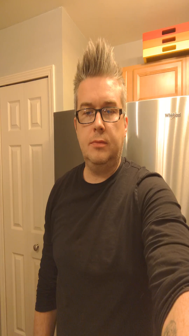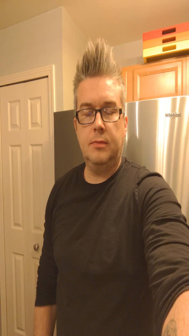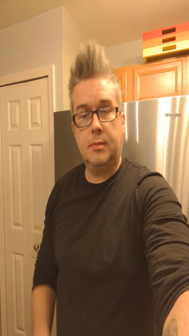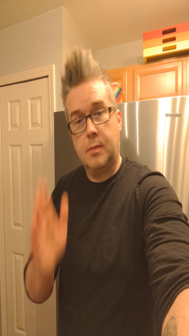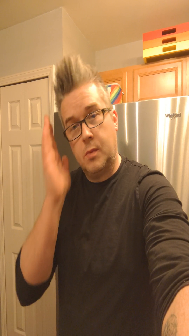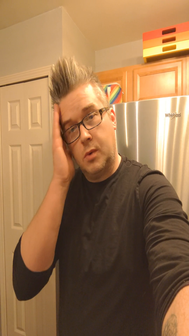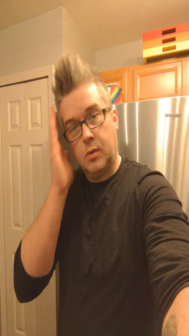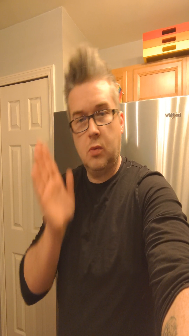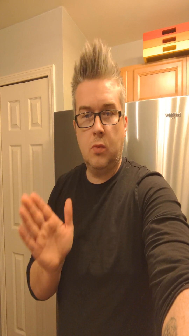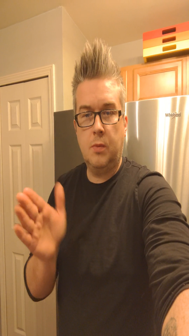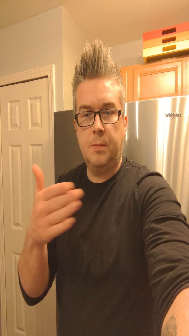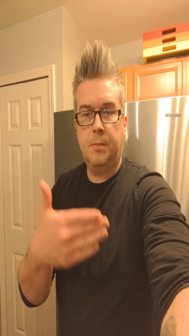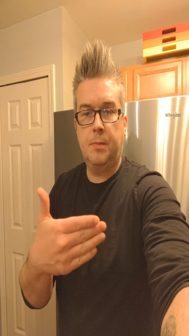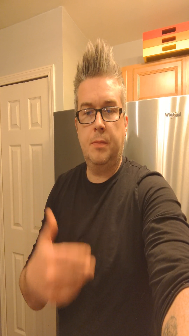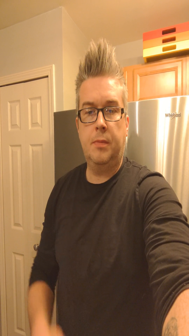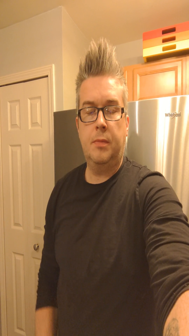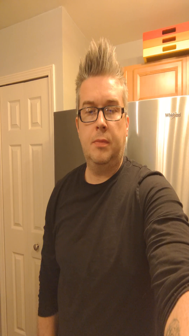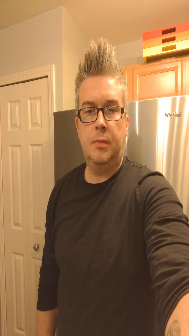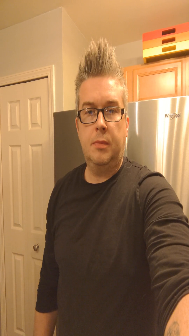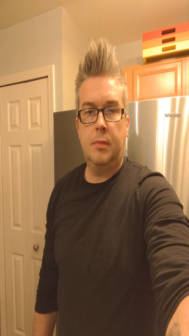bedroom